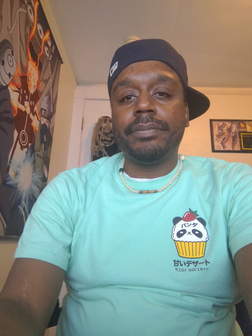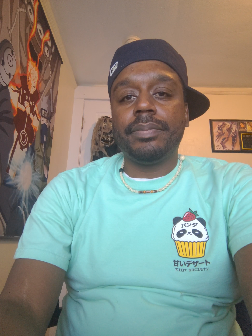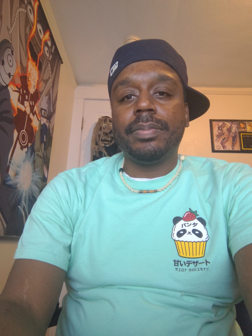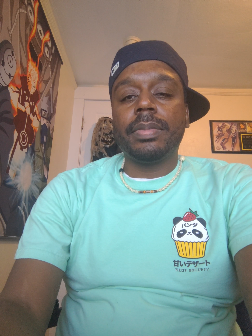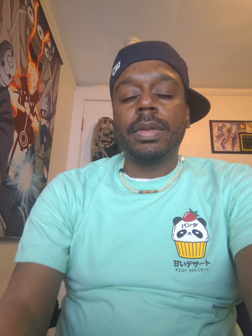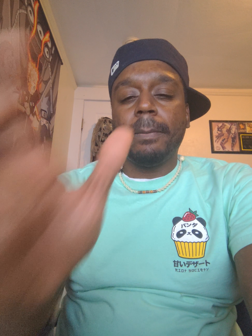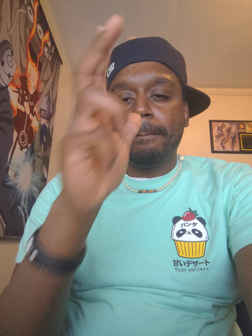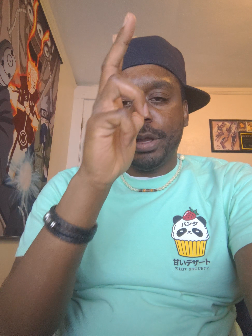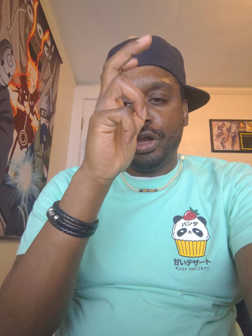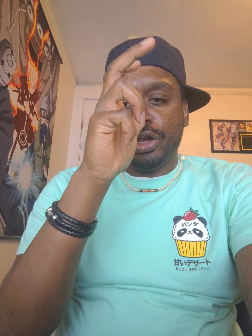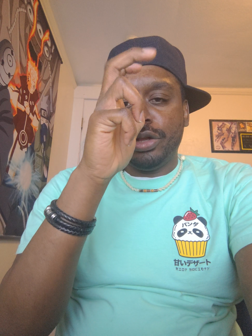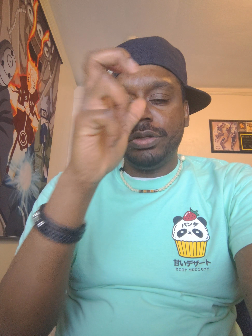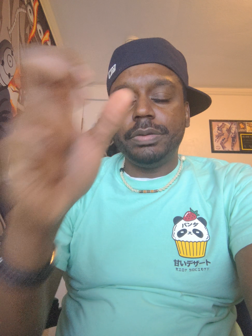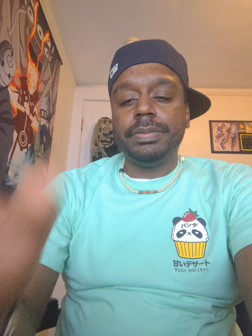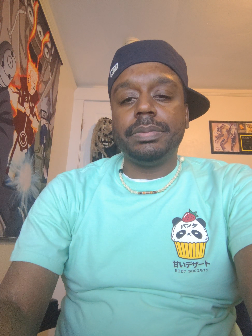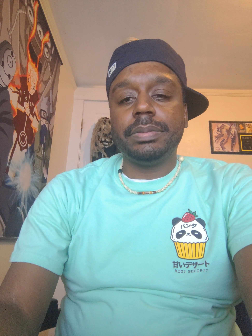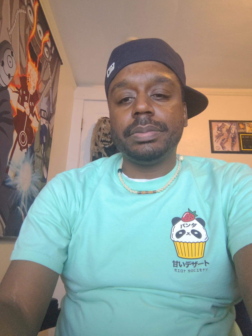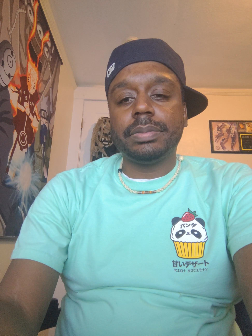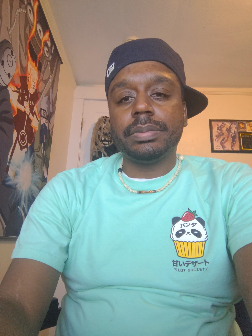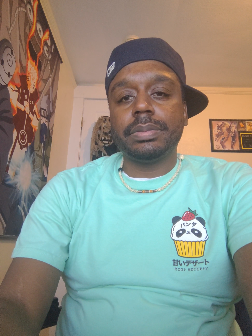bug